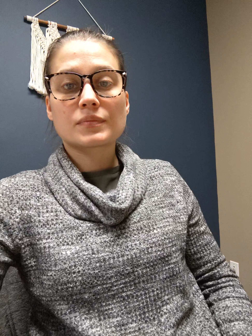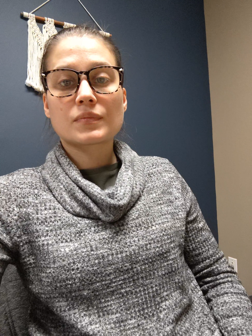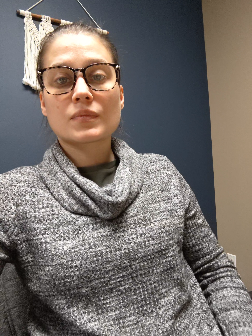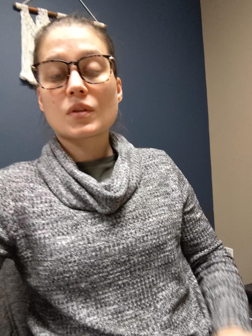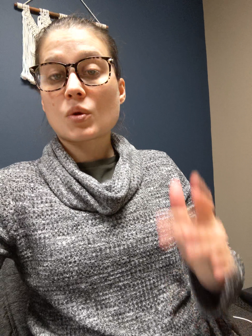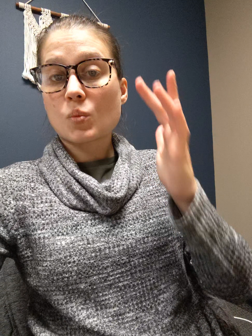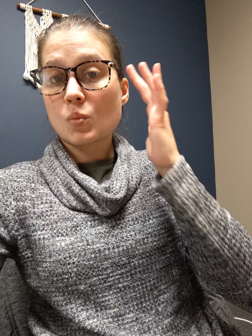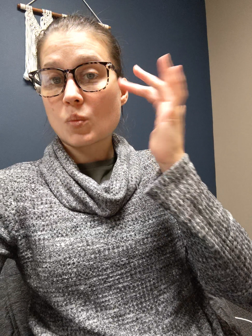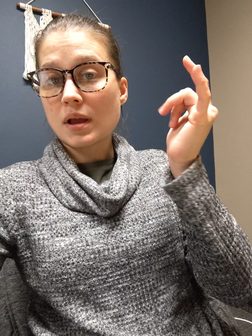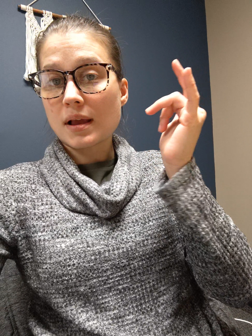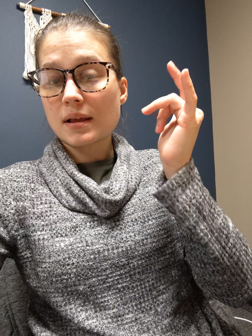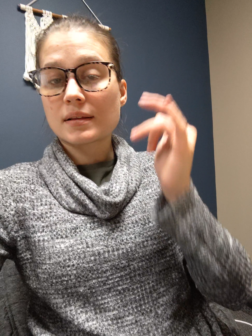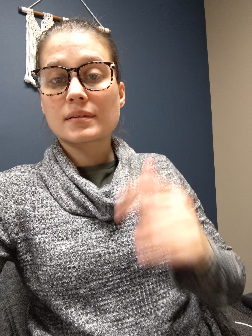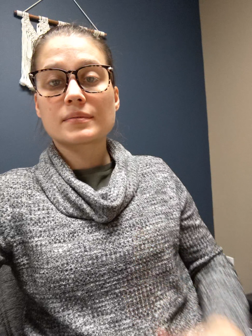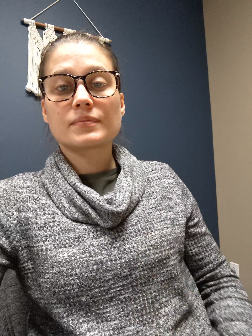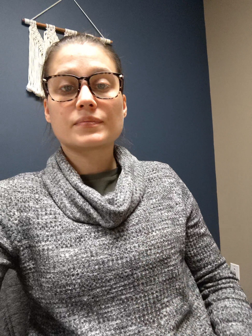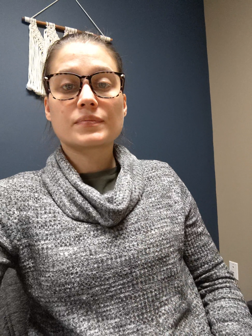why